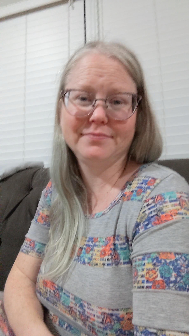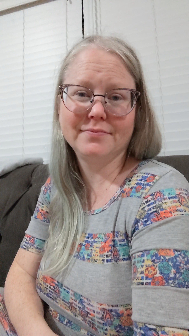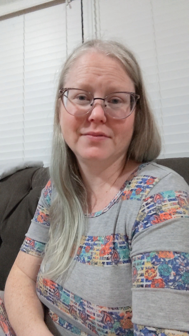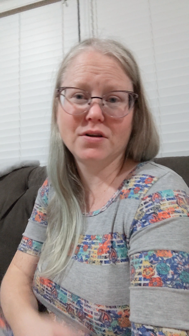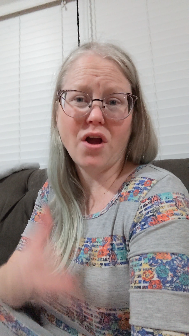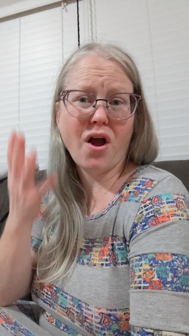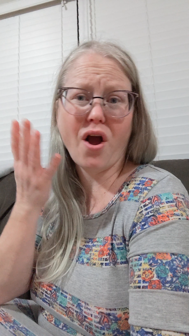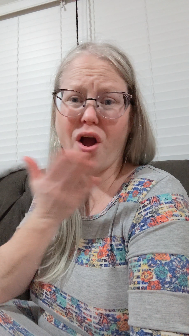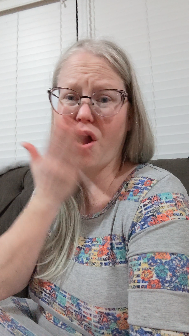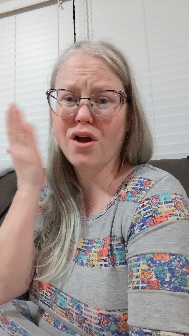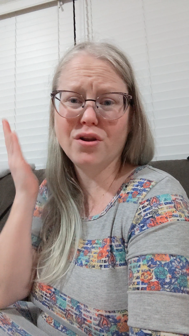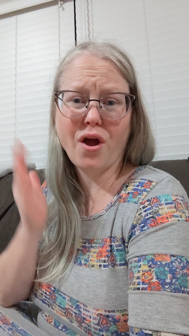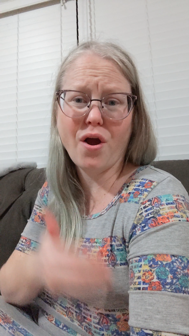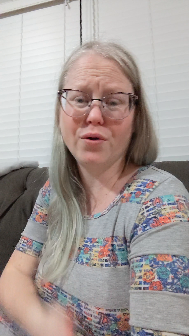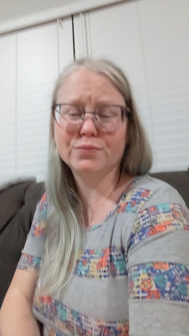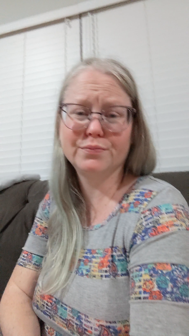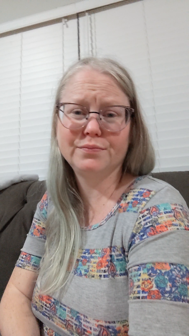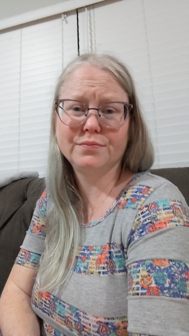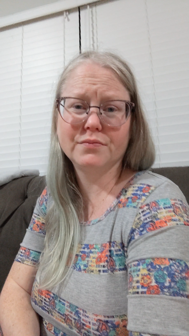all gone